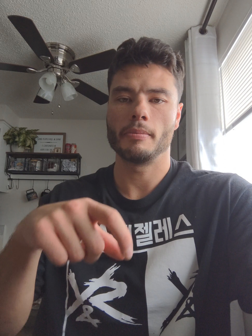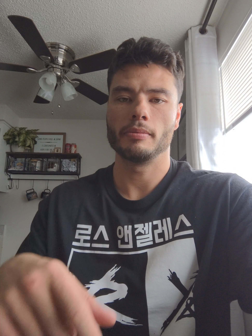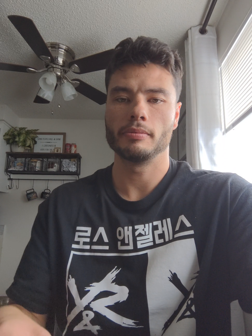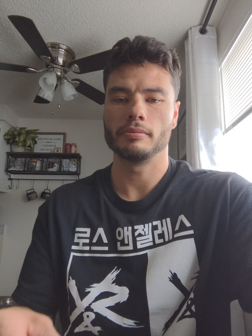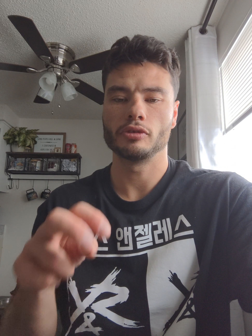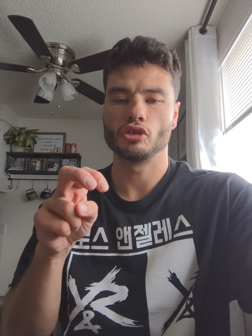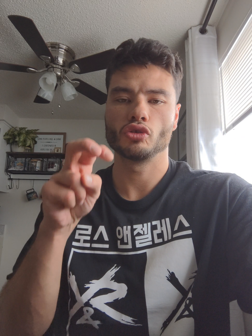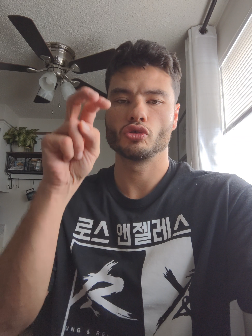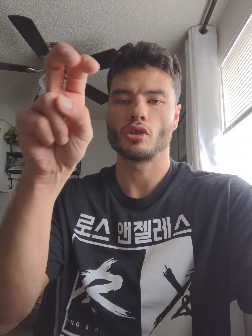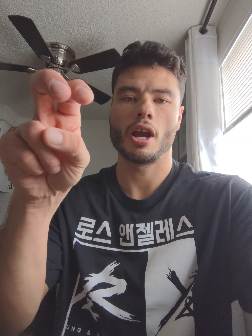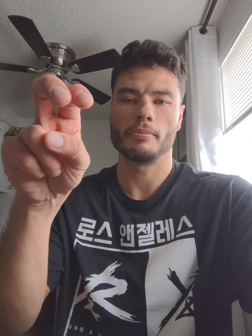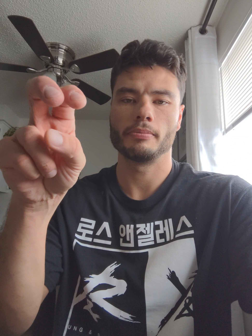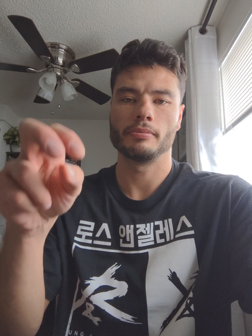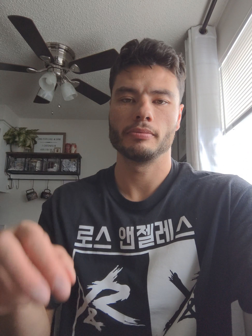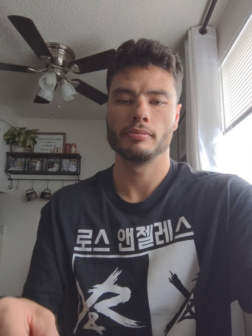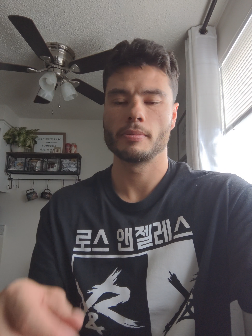jump